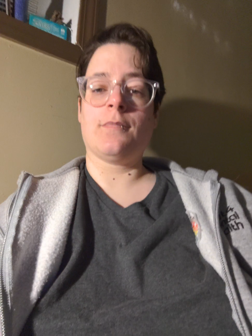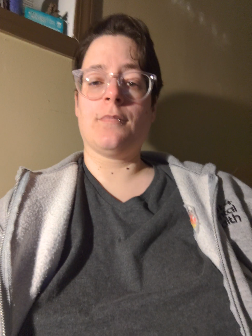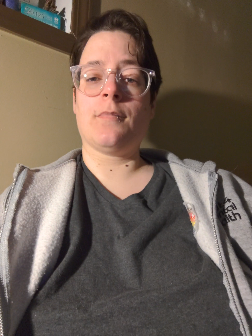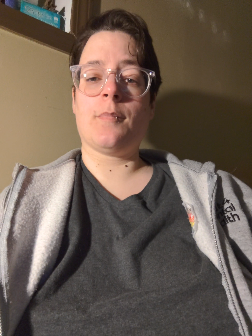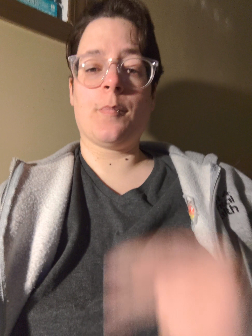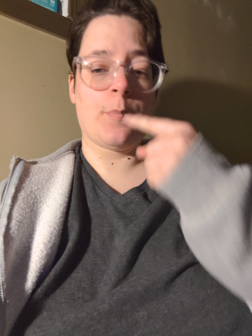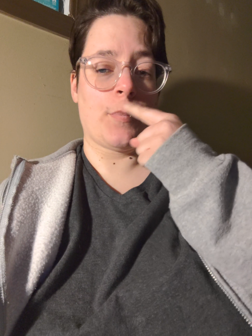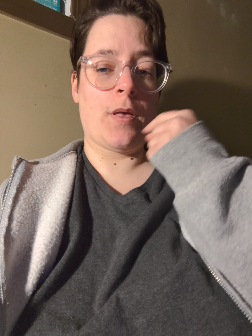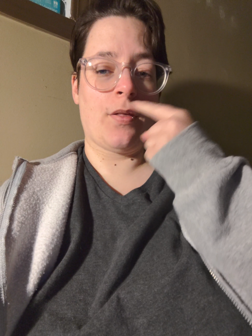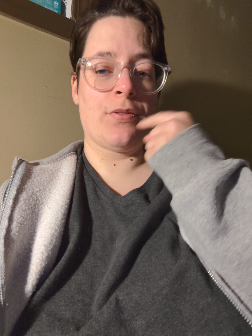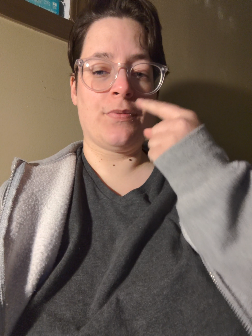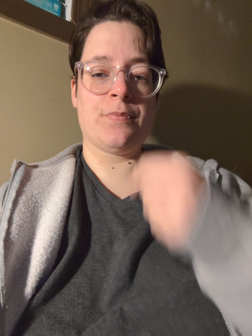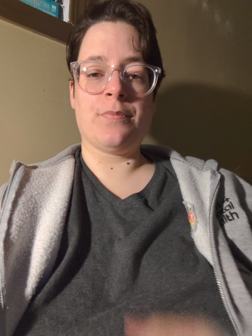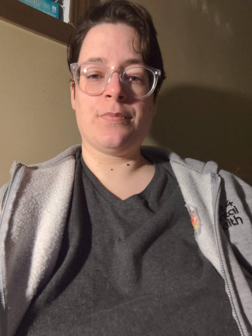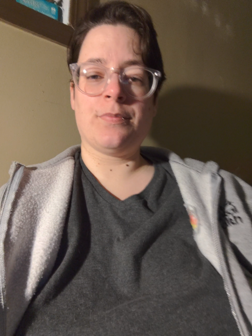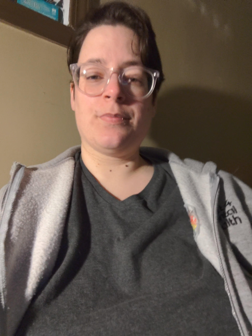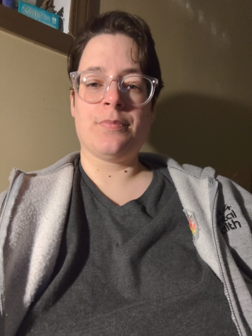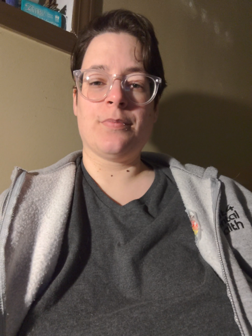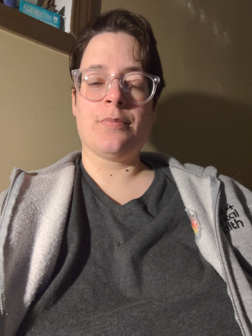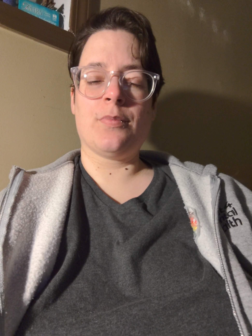mouth